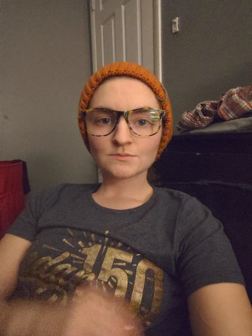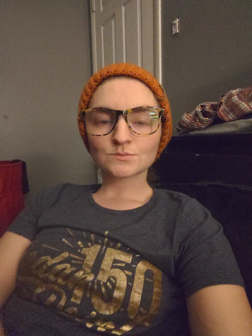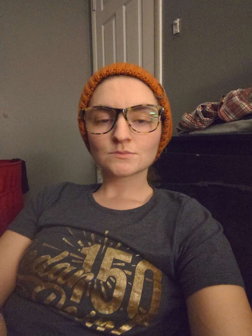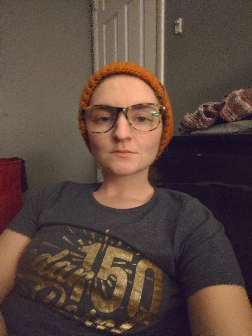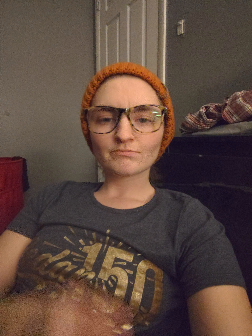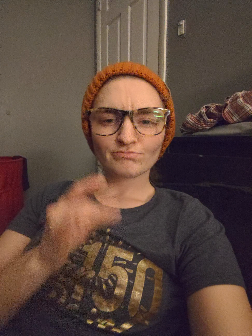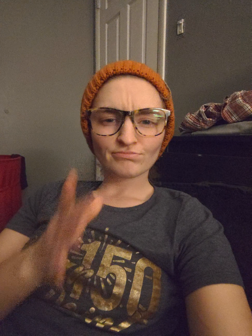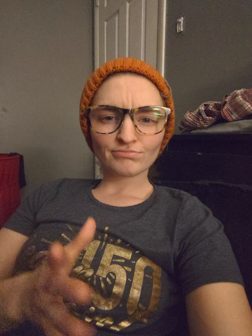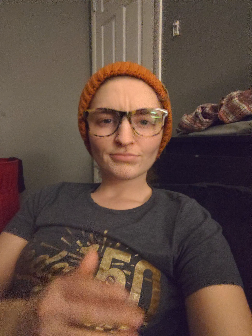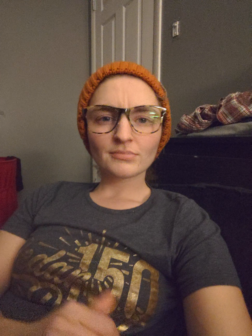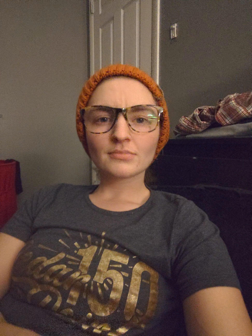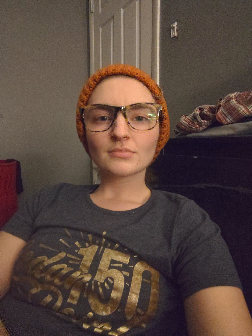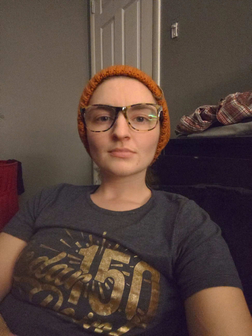hate